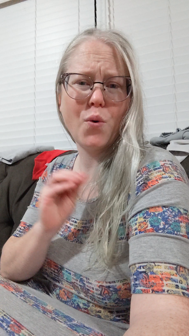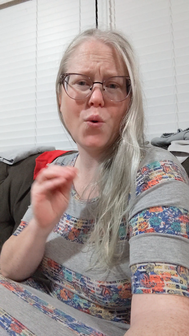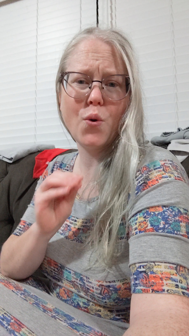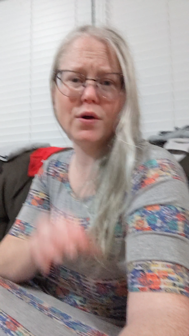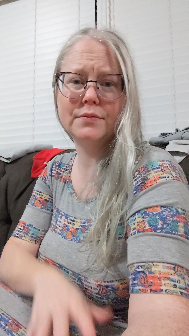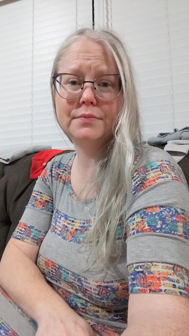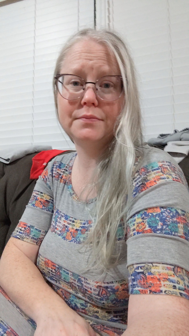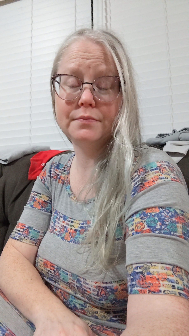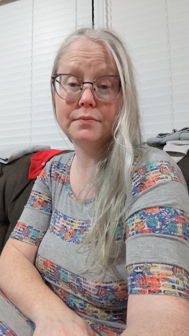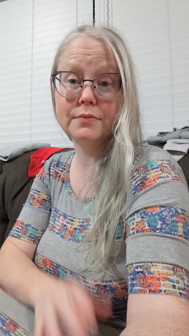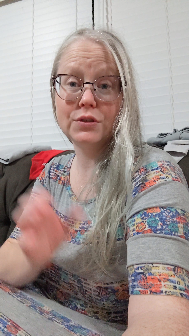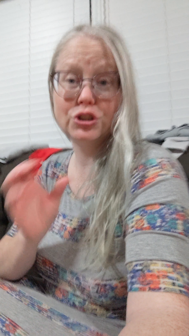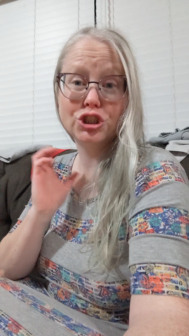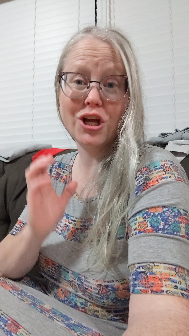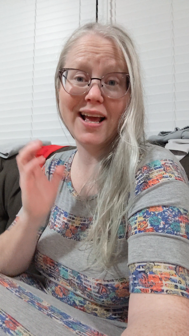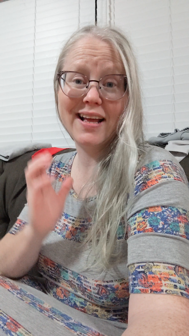shake